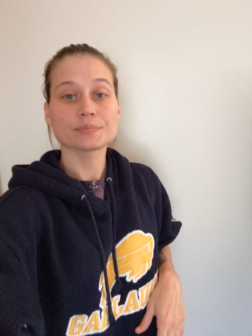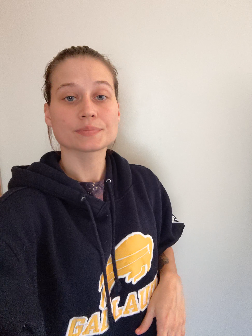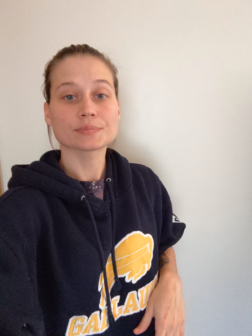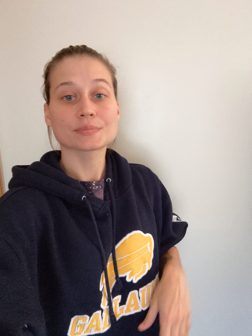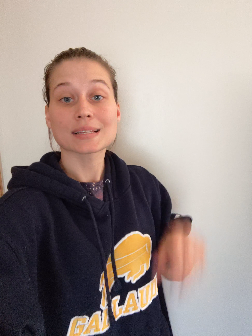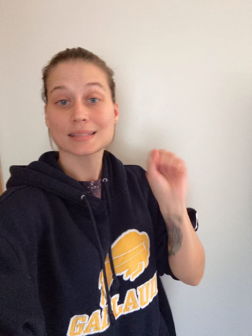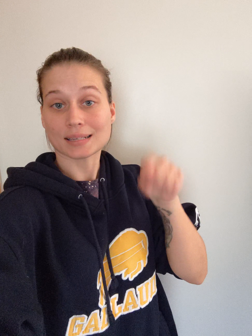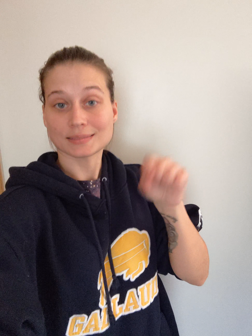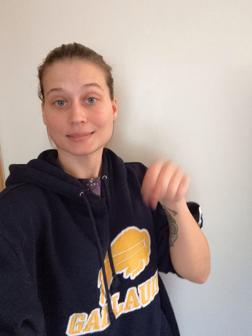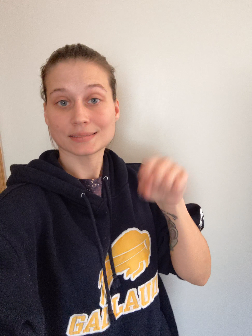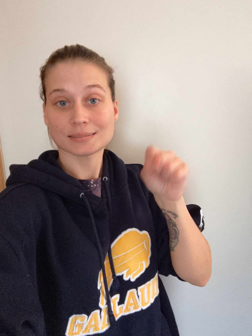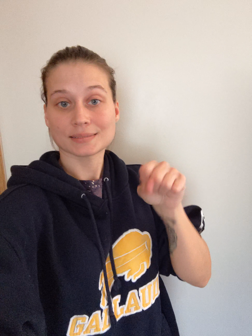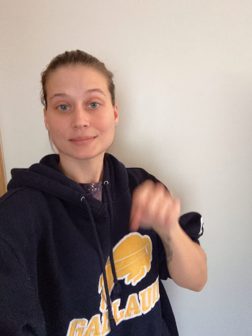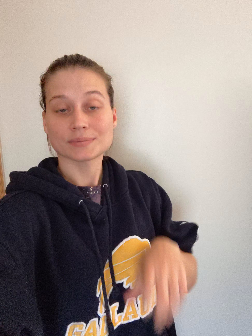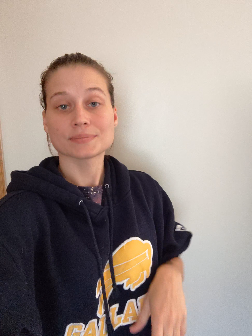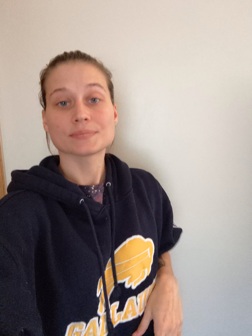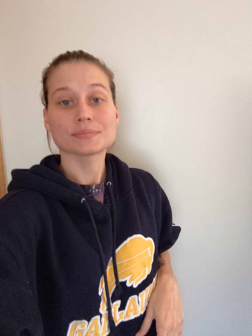yes